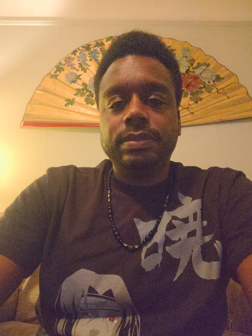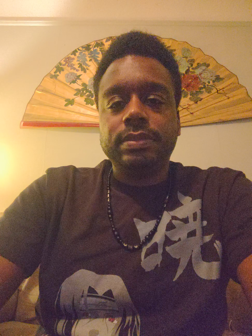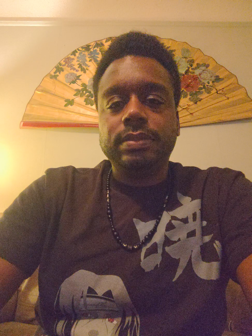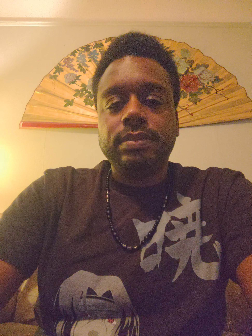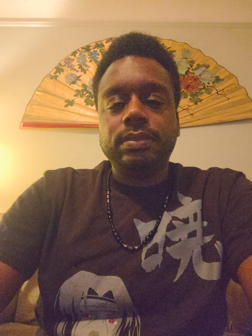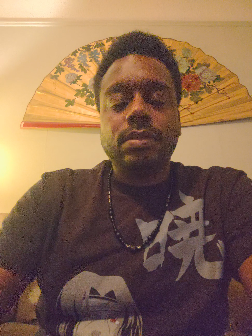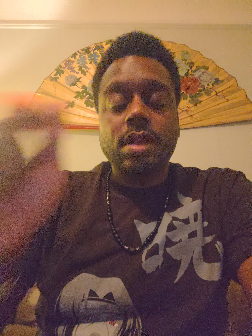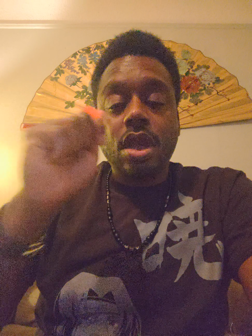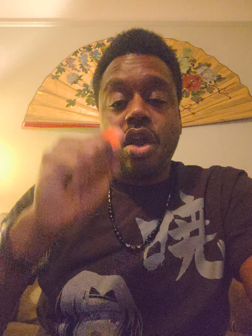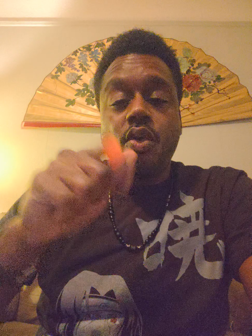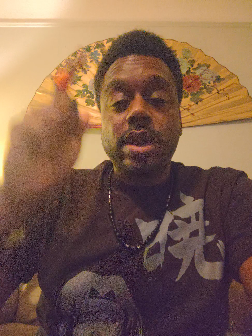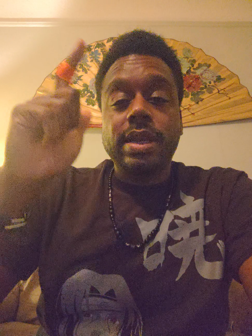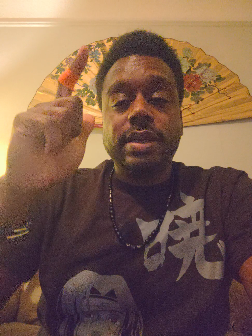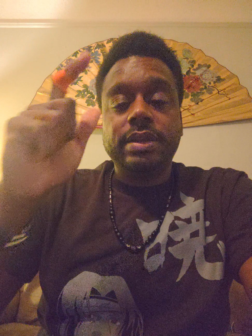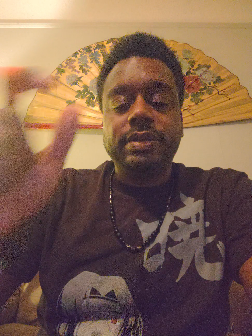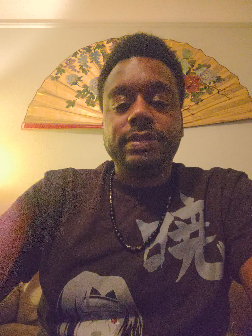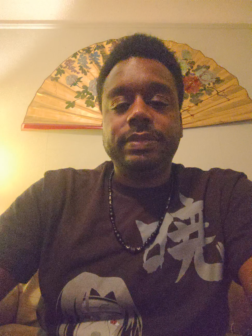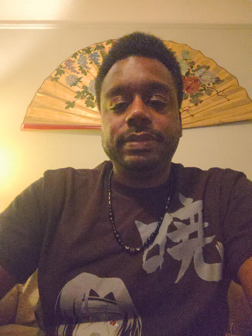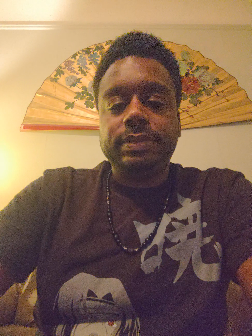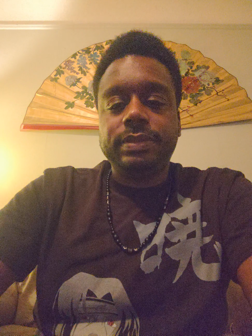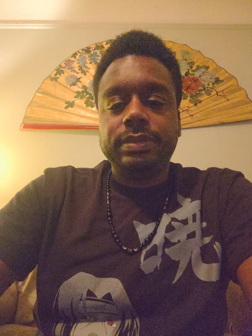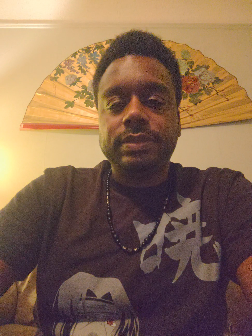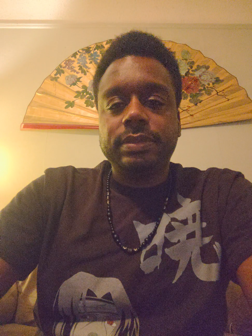awake